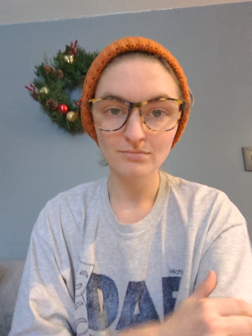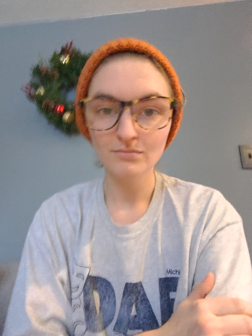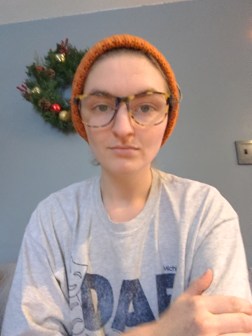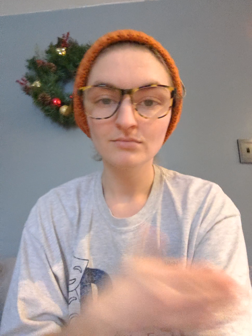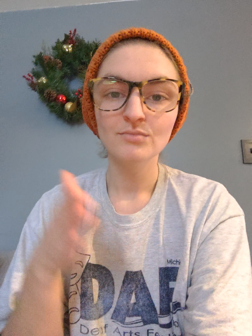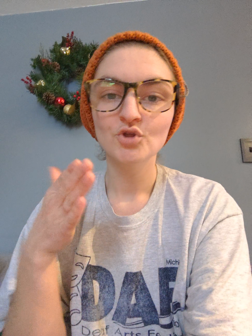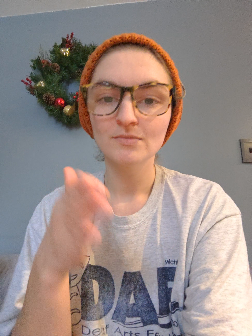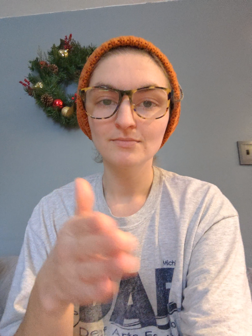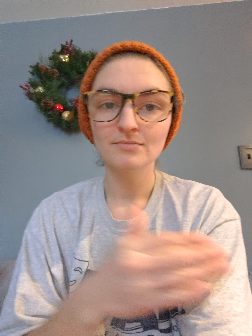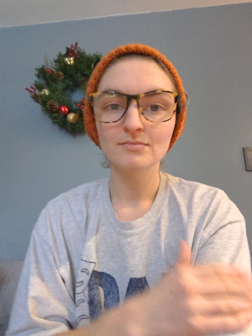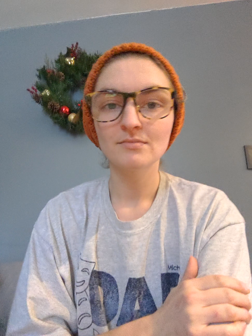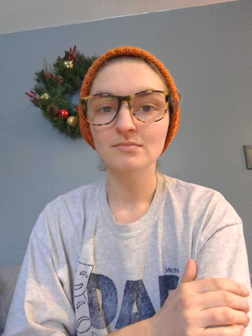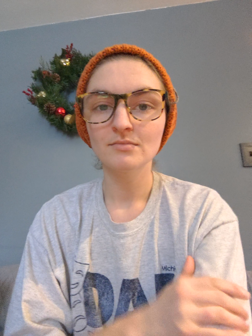fish